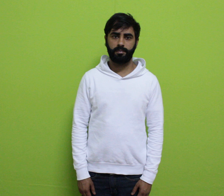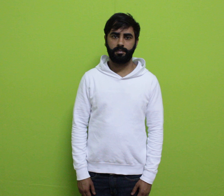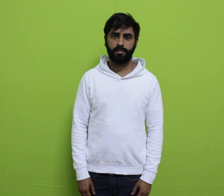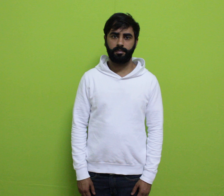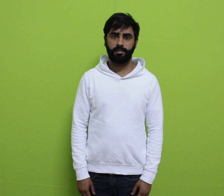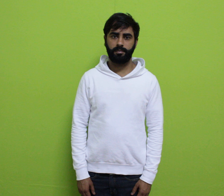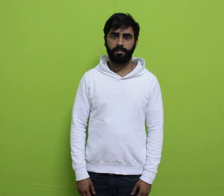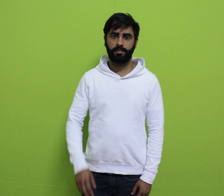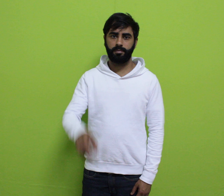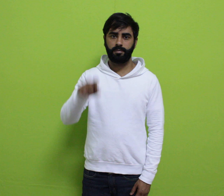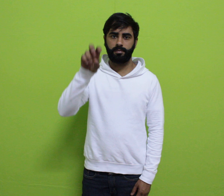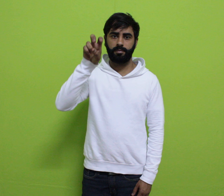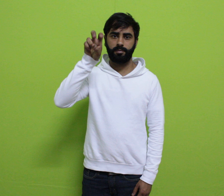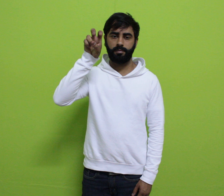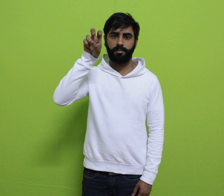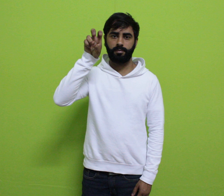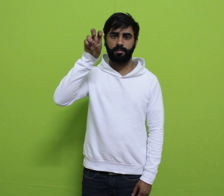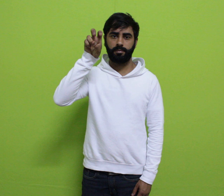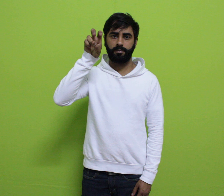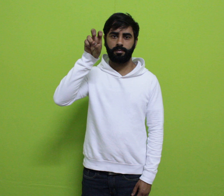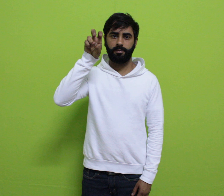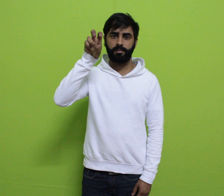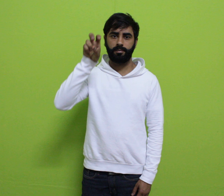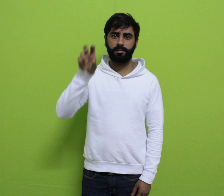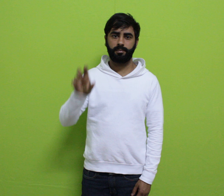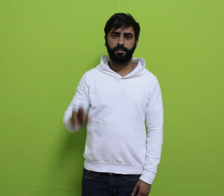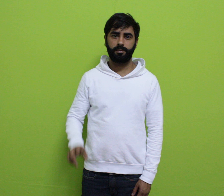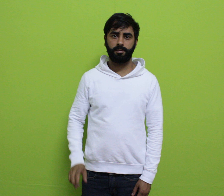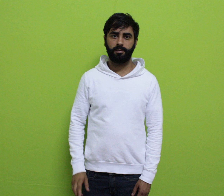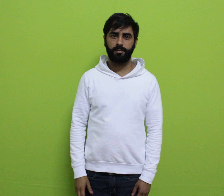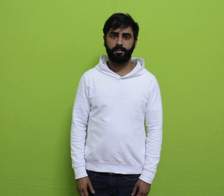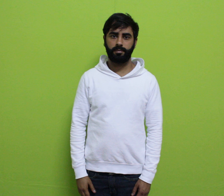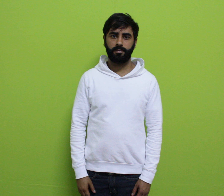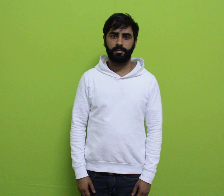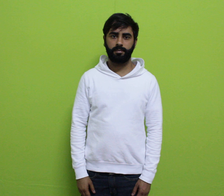cinco